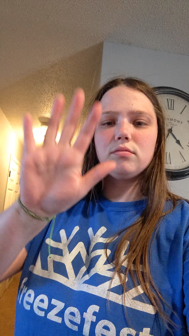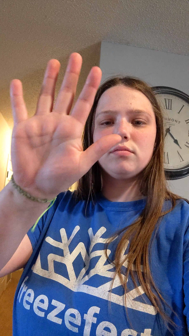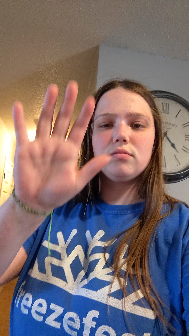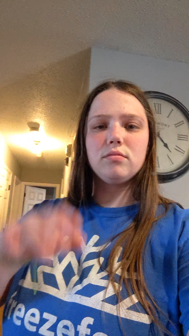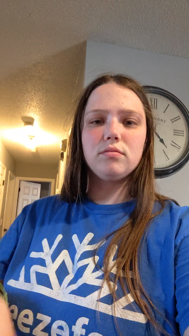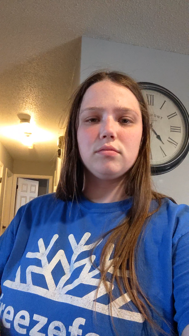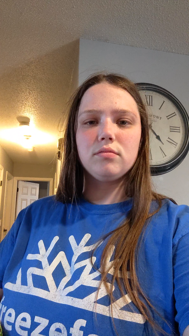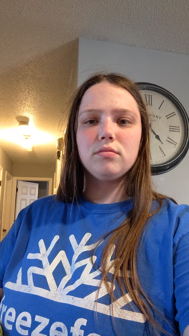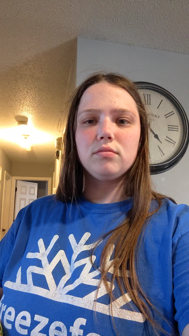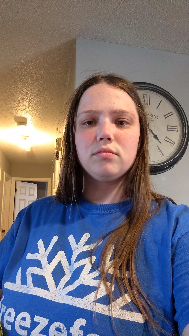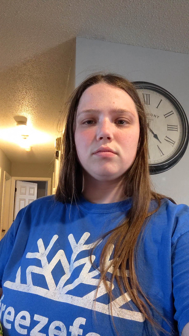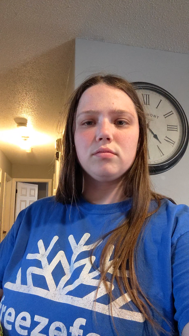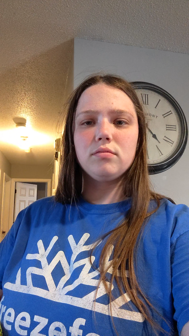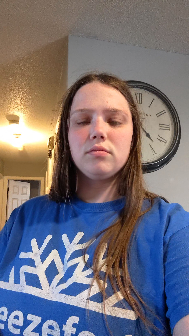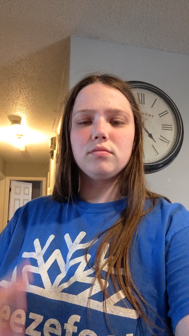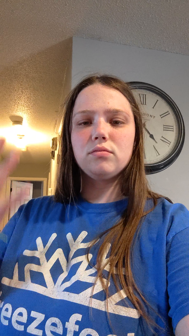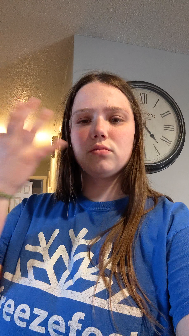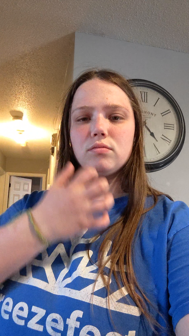dark